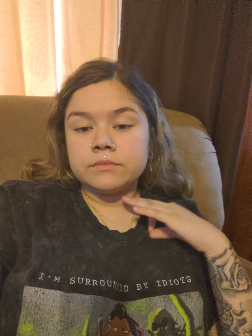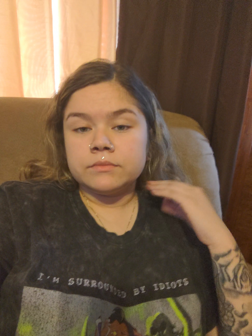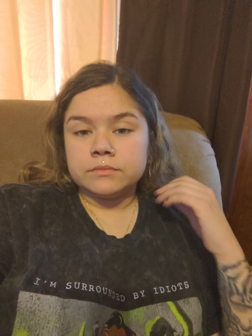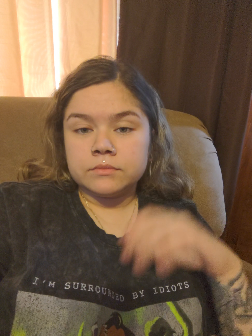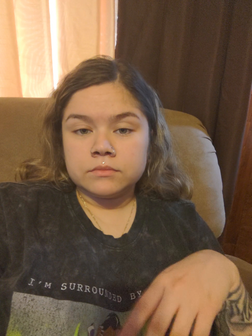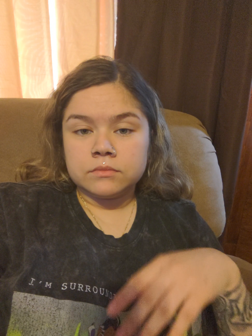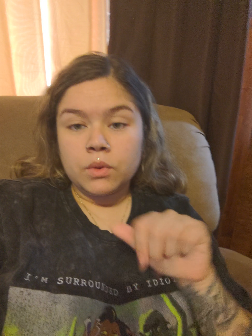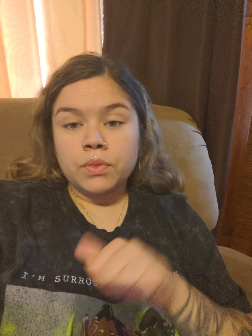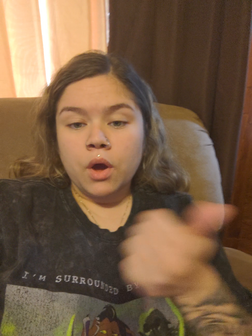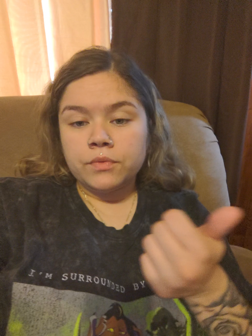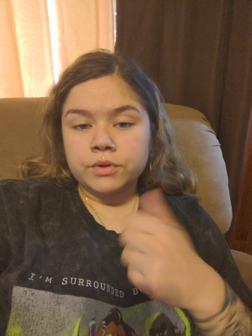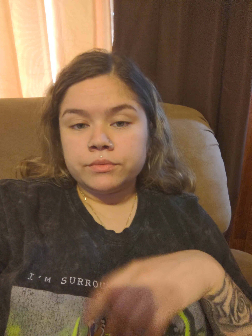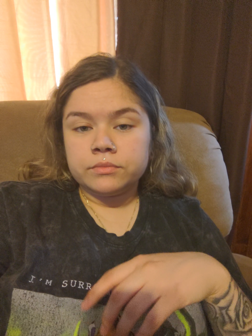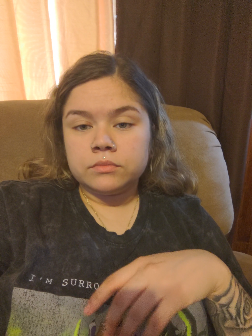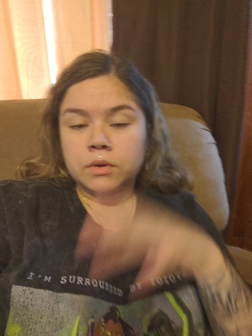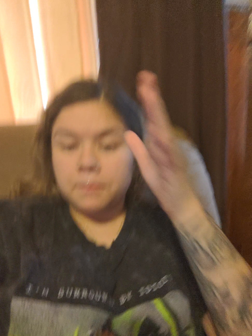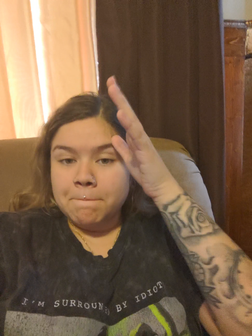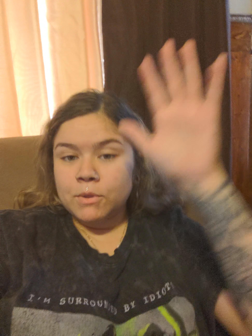other